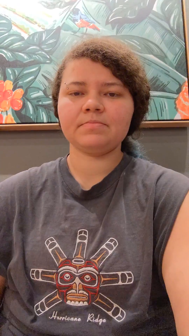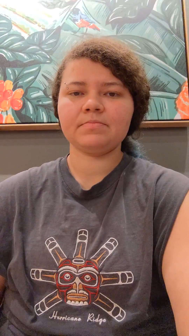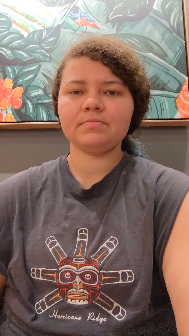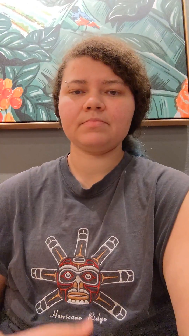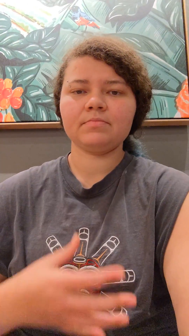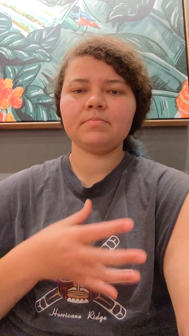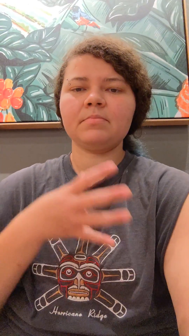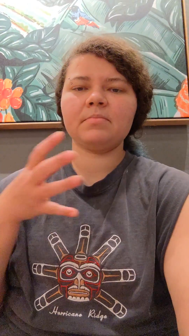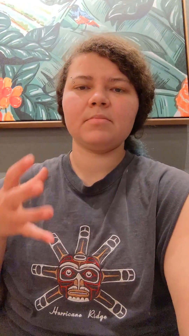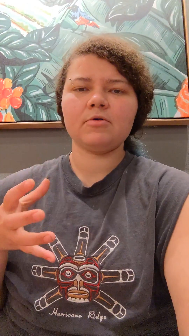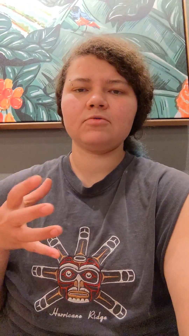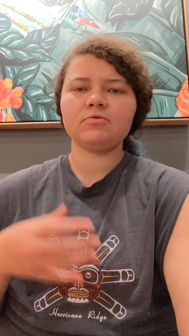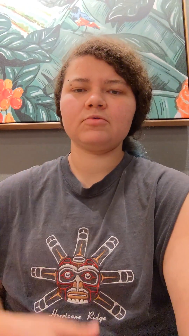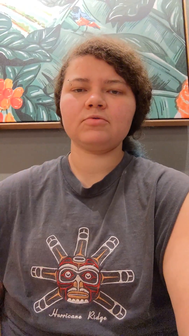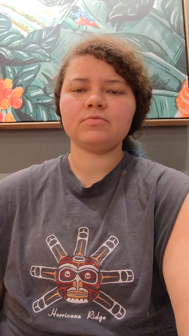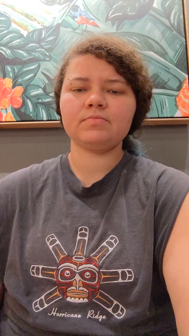much